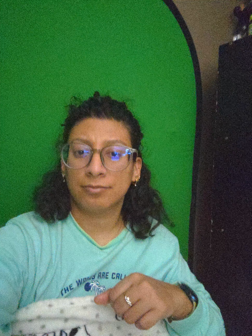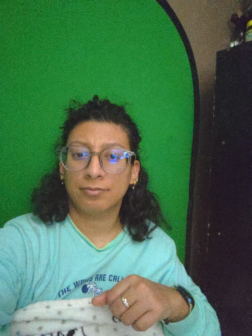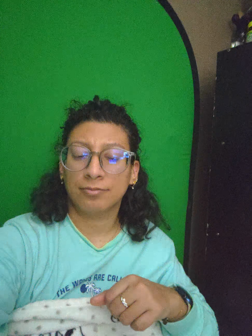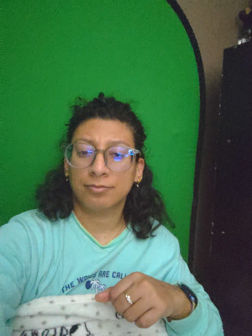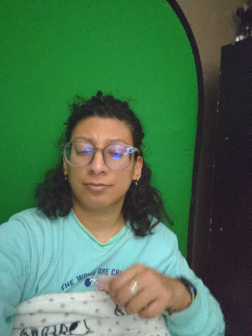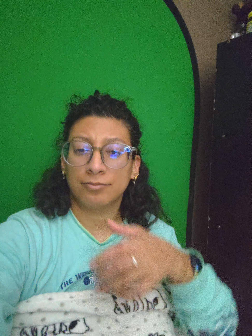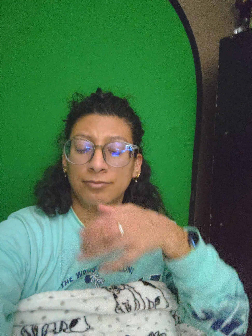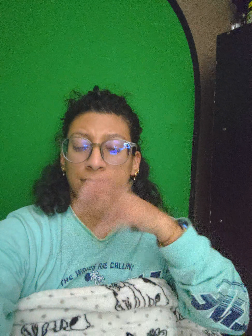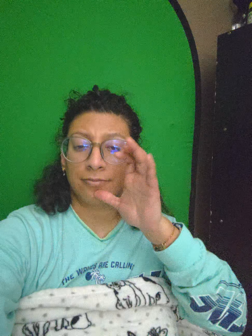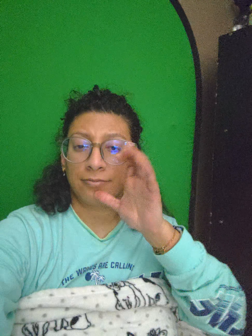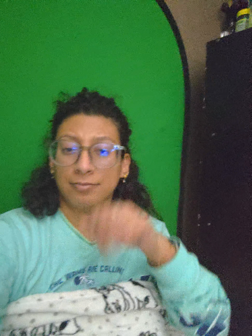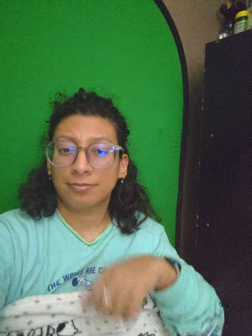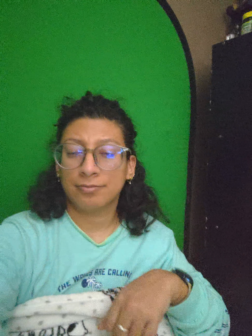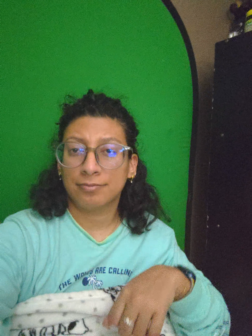drink